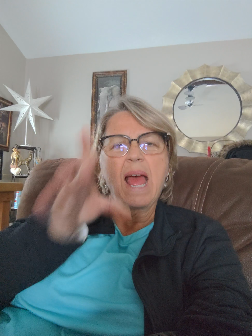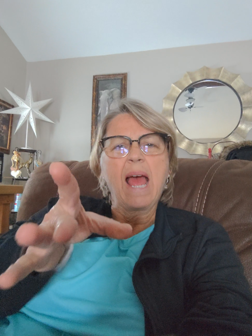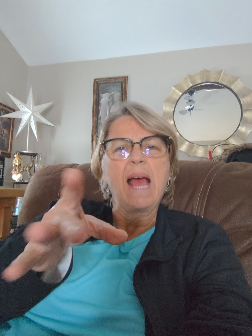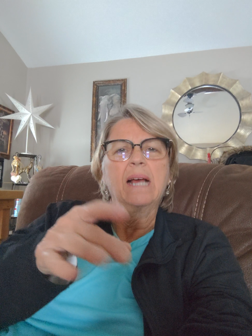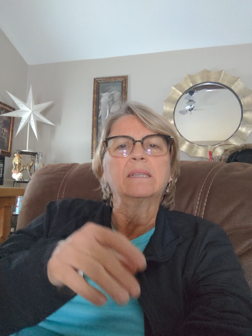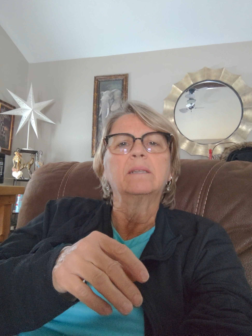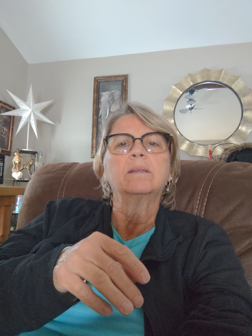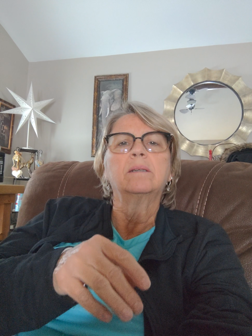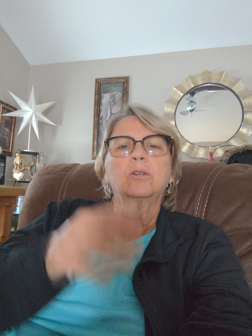hate